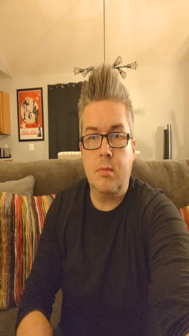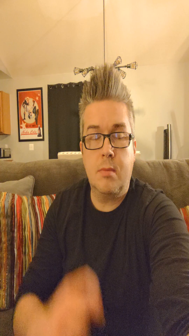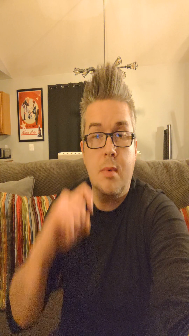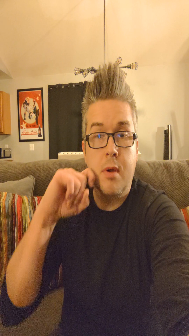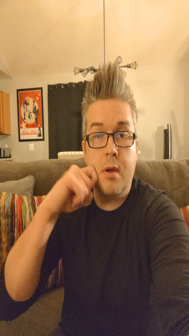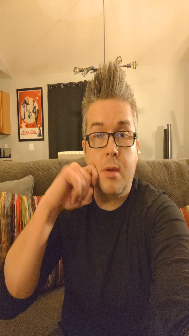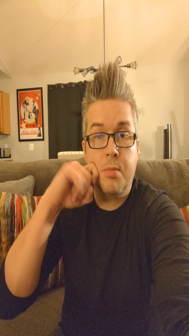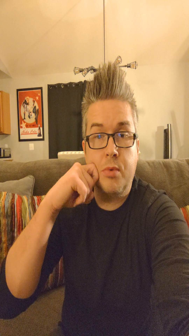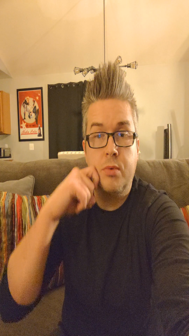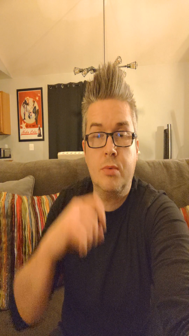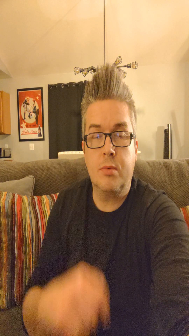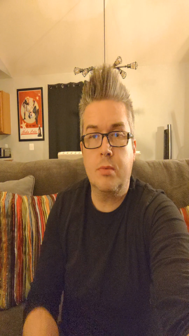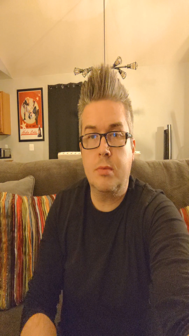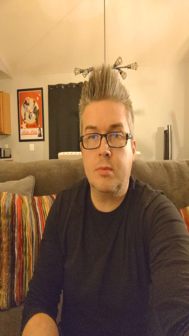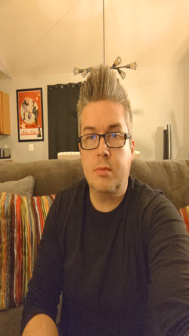apple